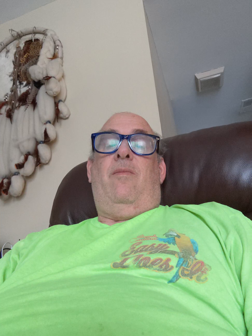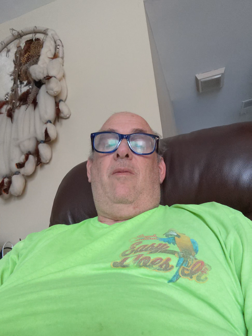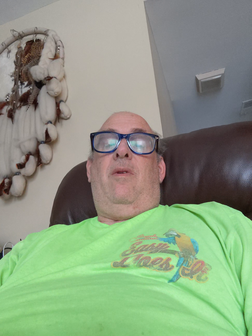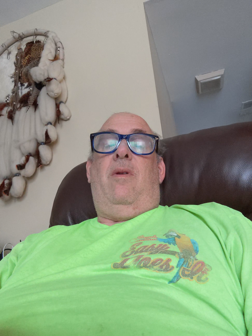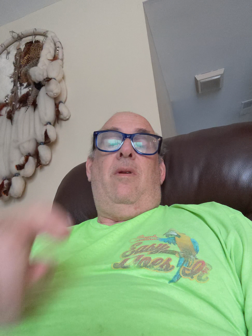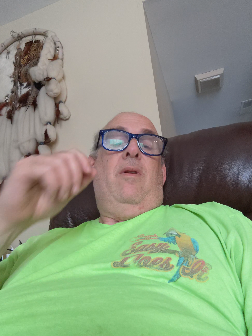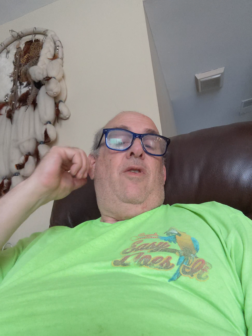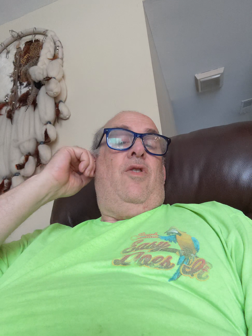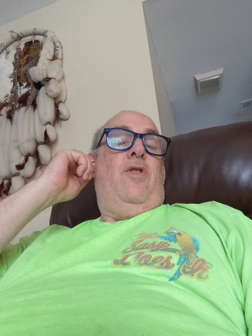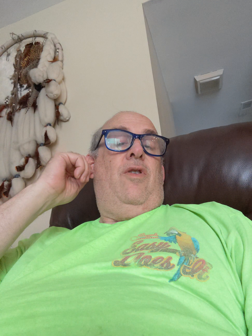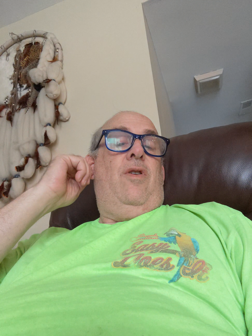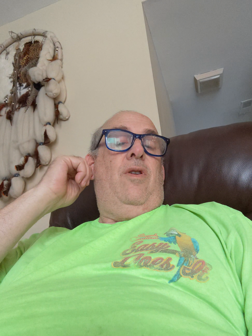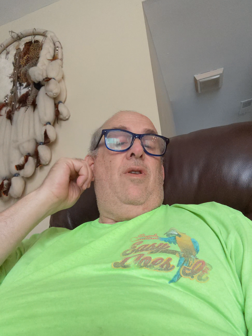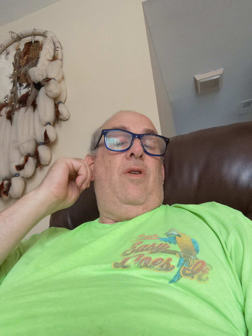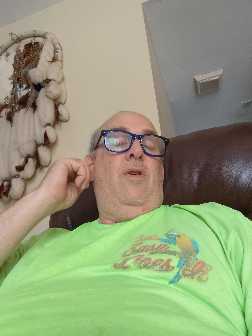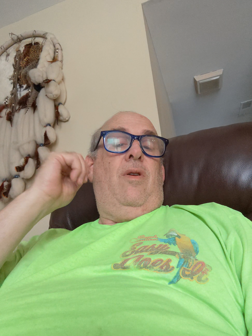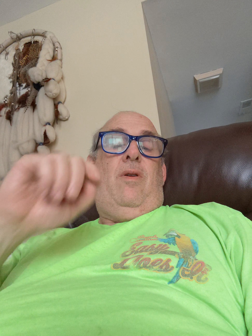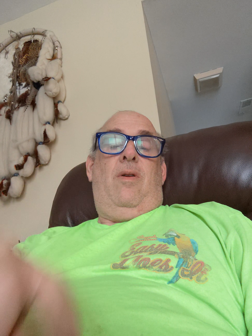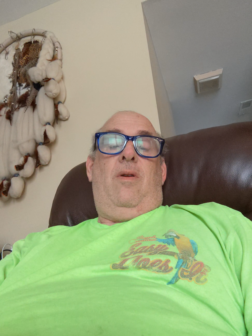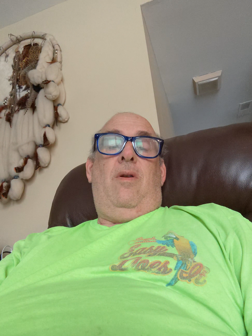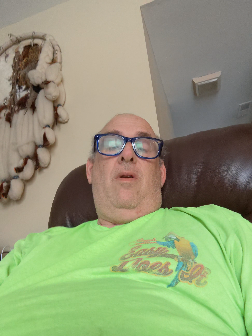ear